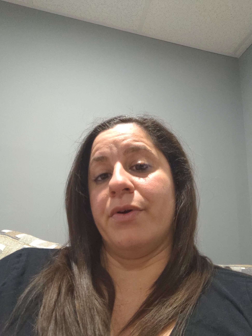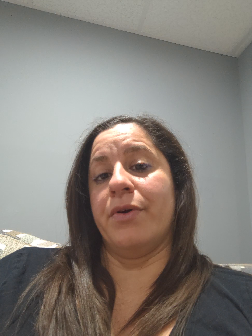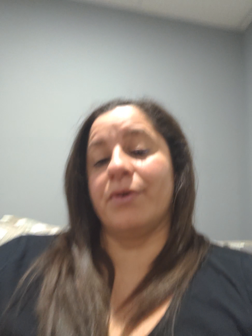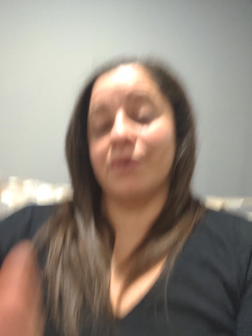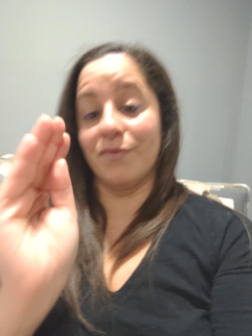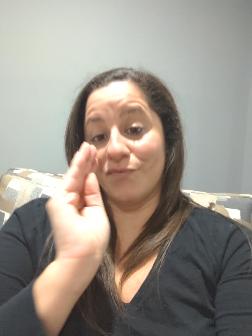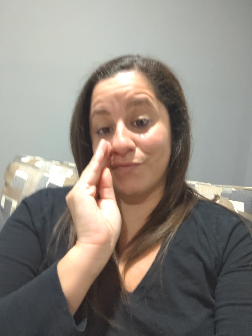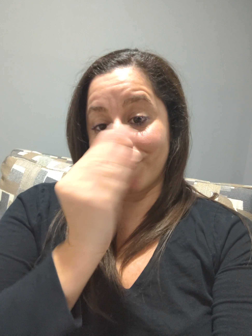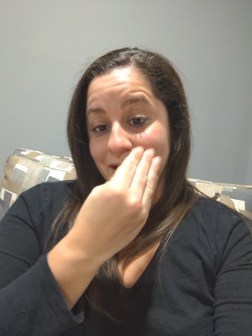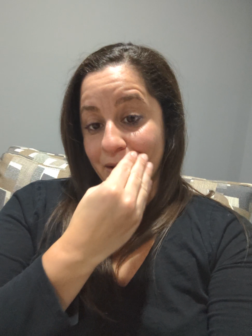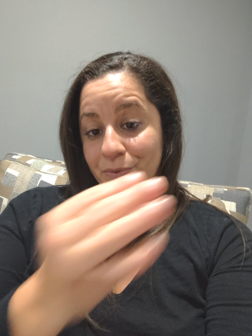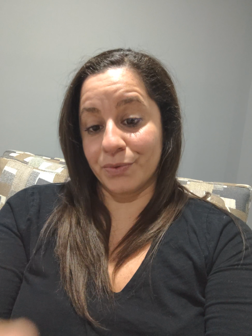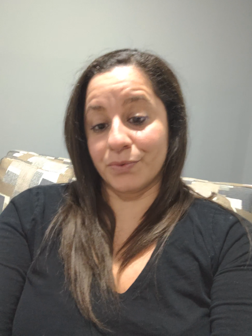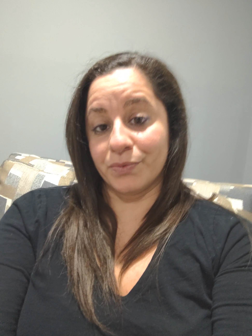flower